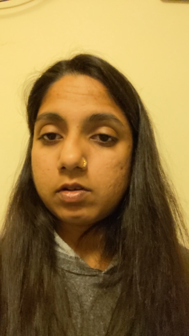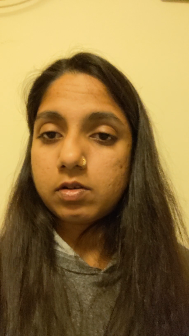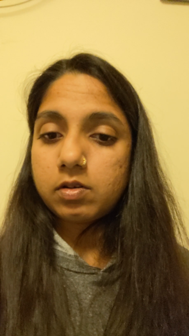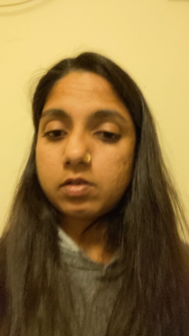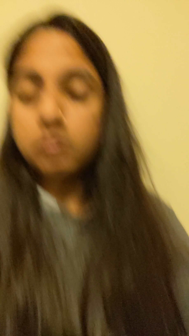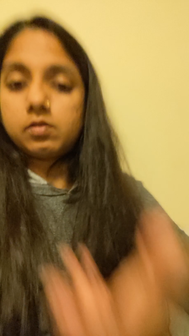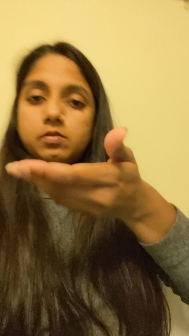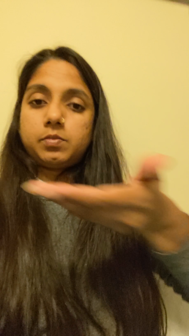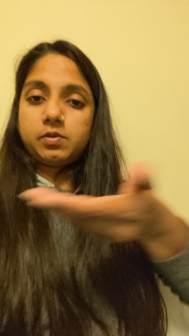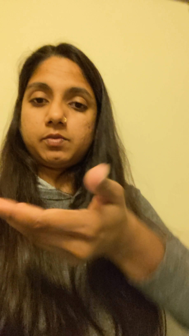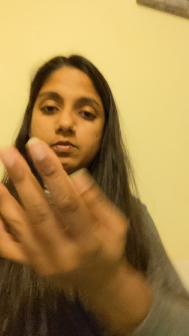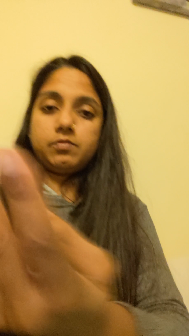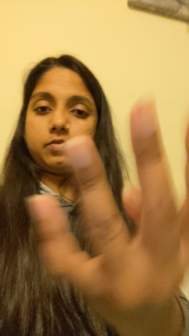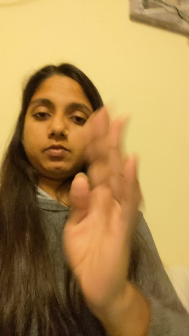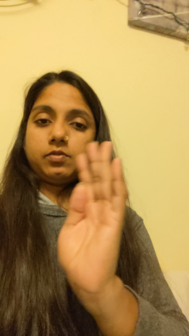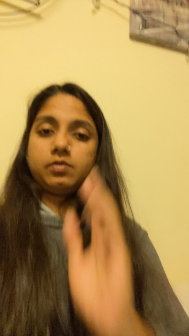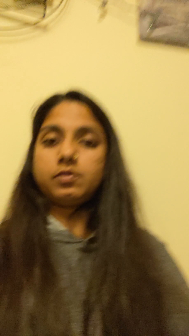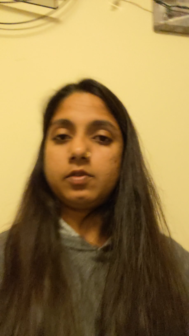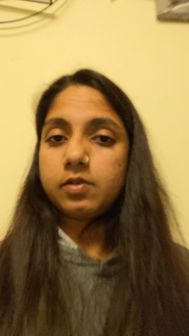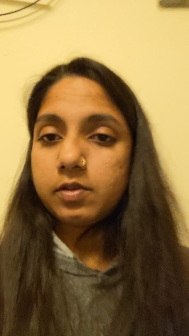crib